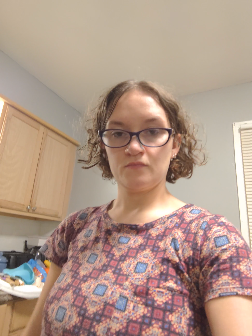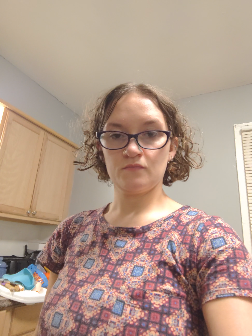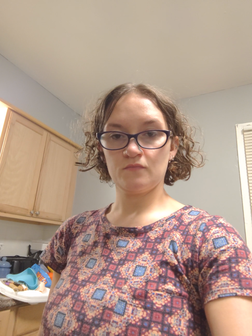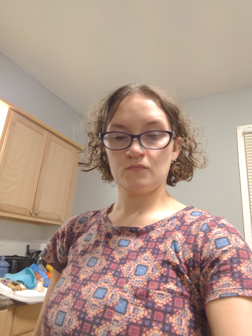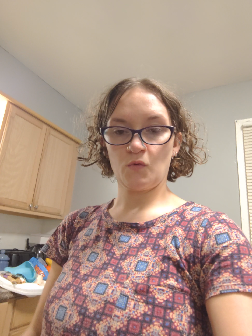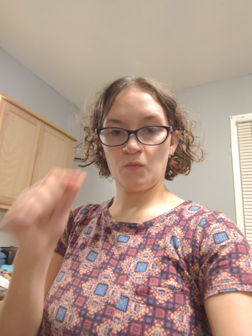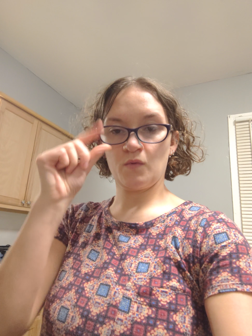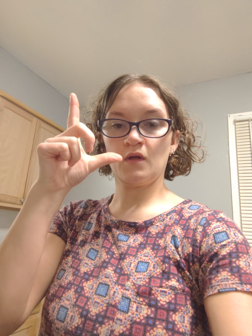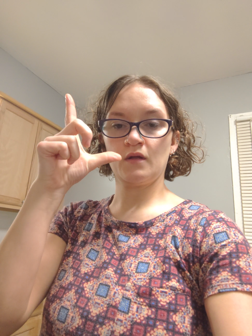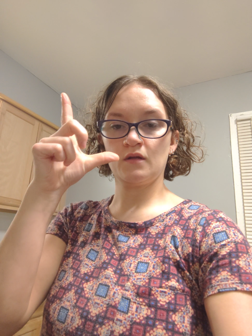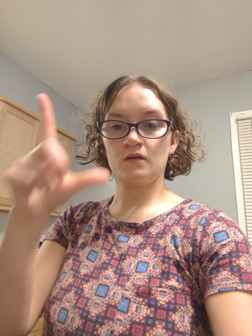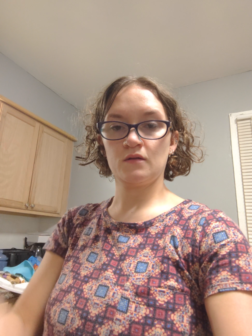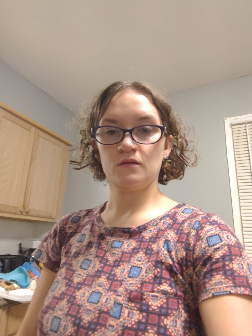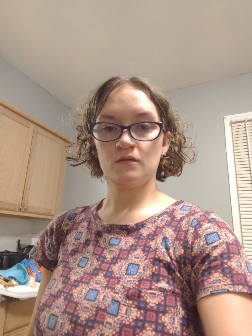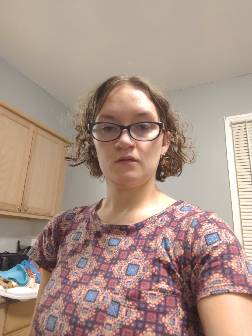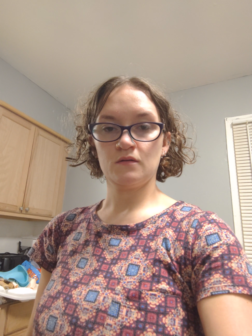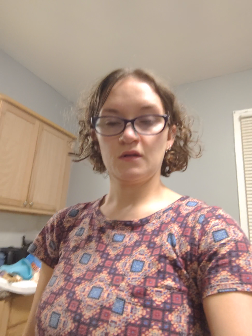wake